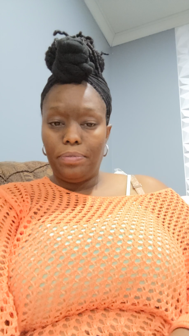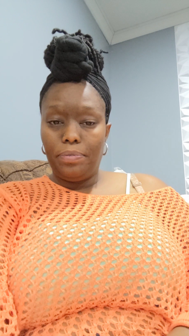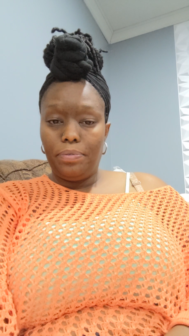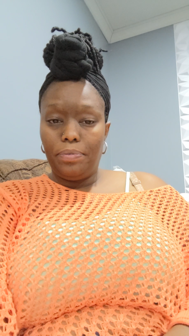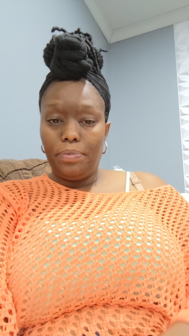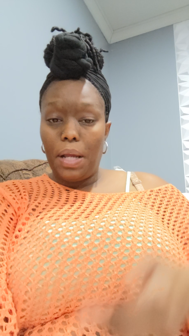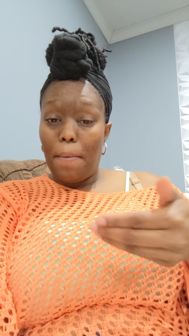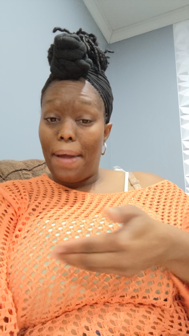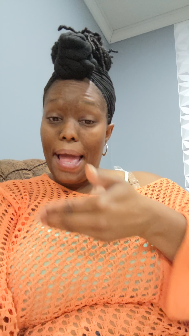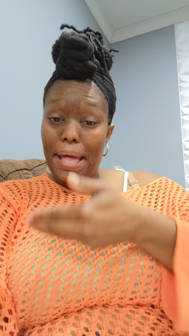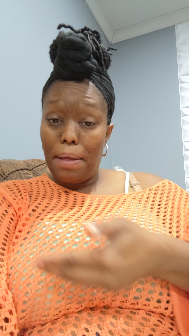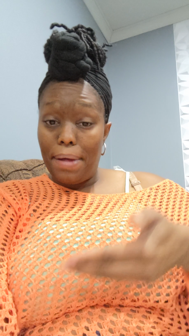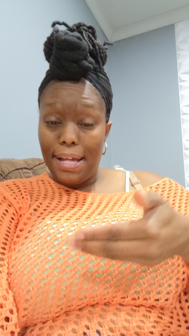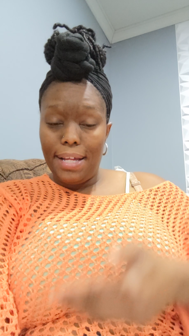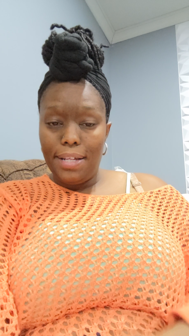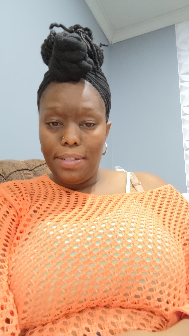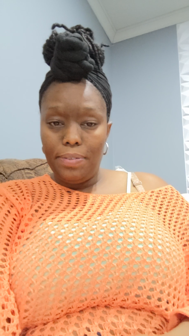baby